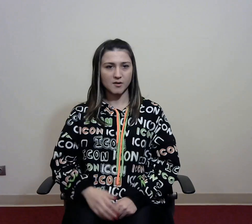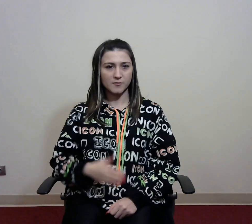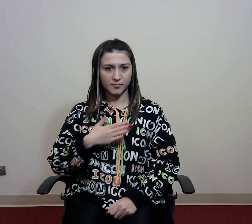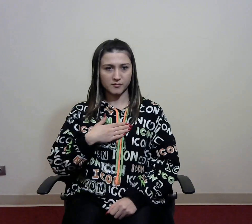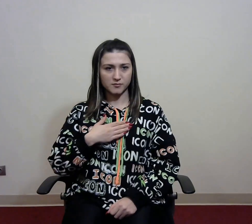mən